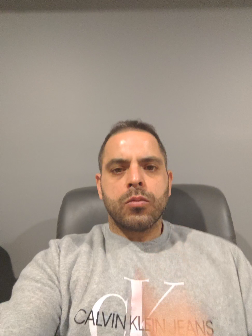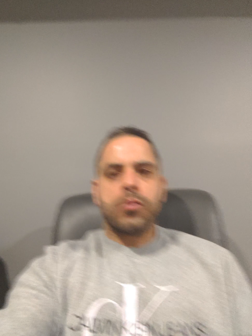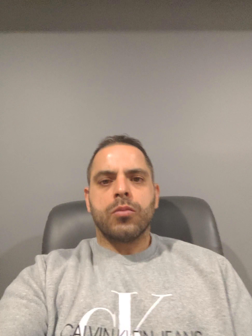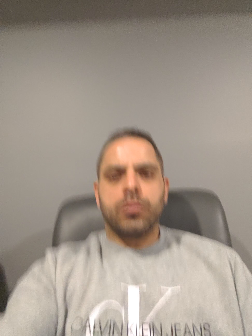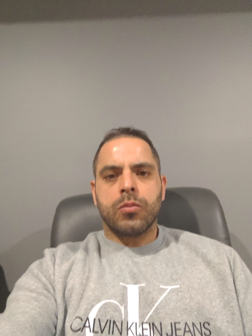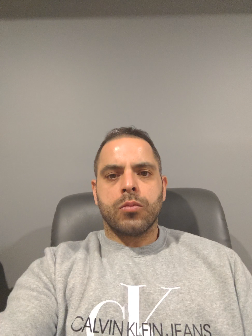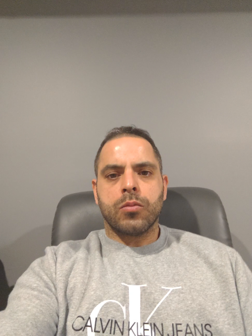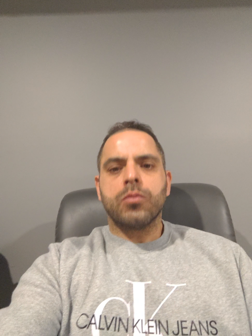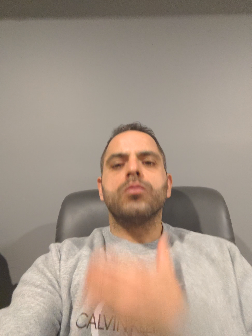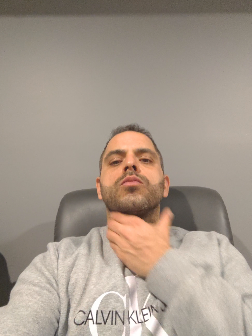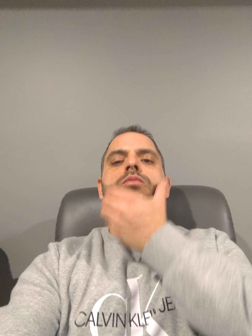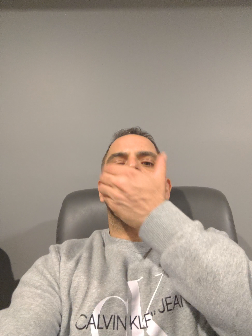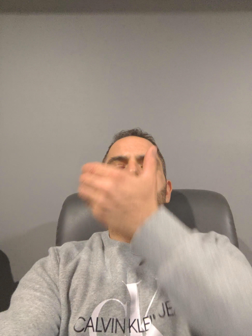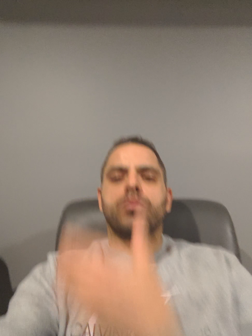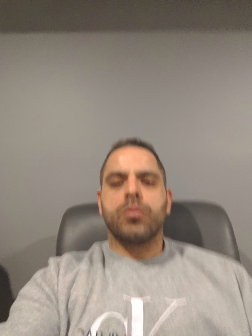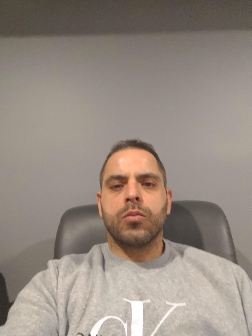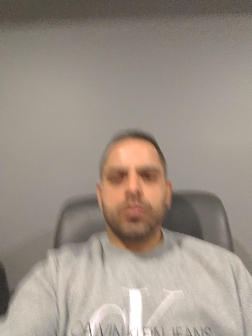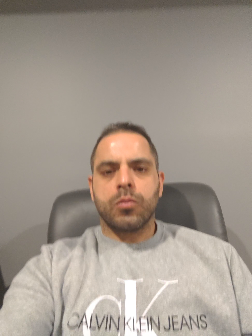giraffe